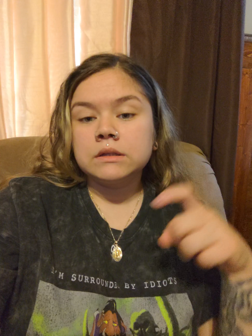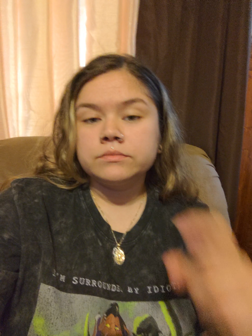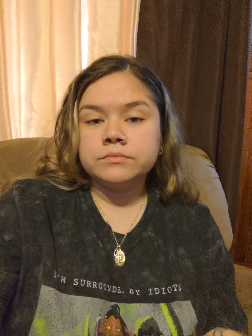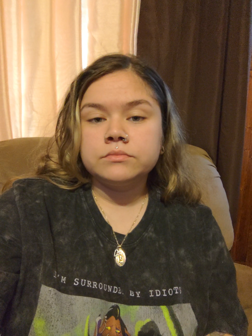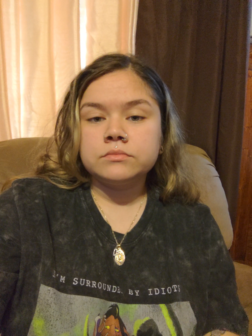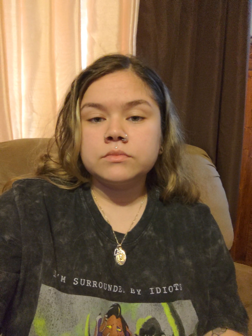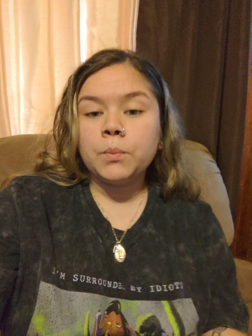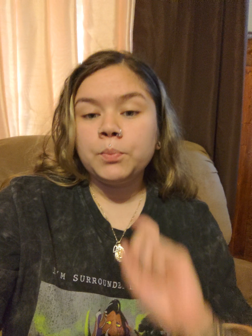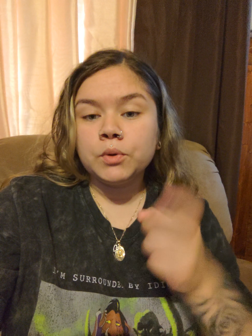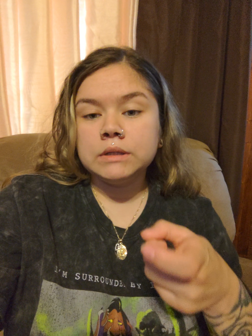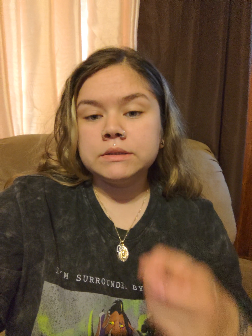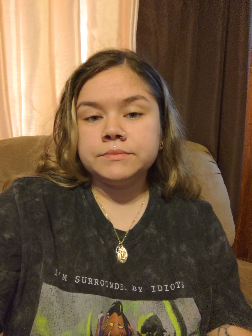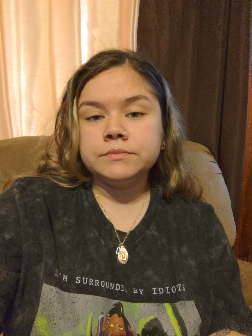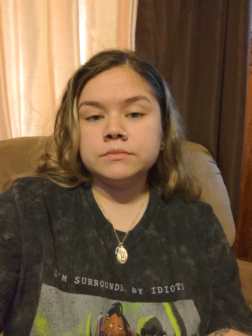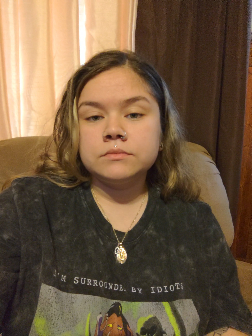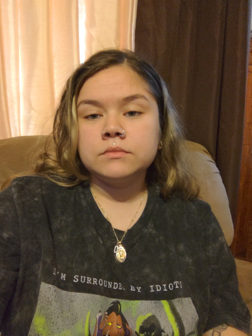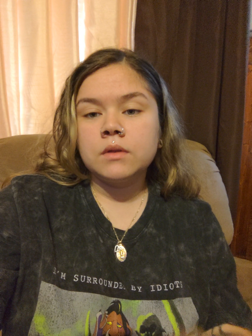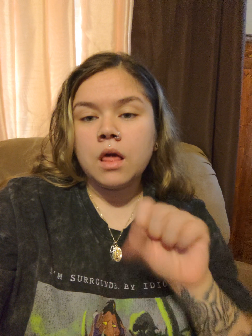present